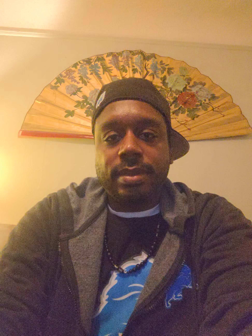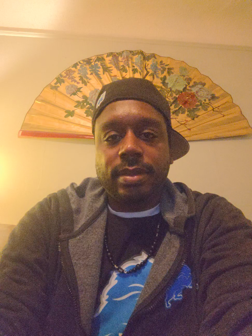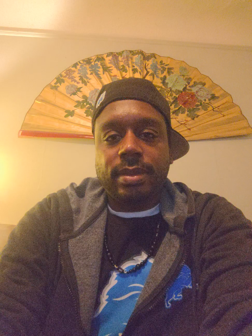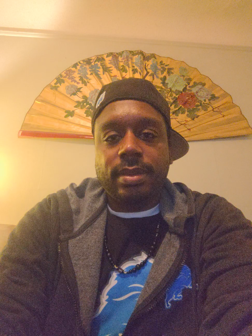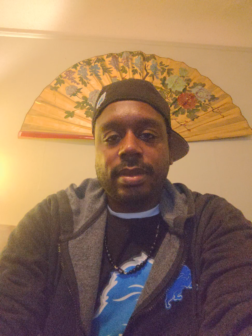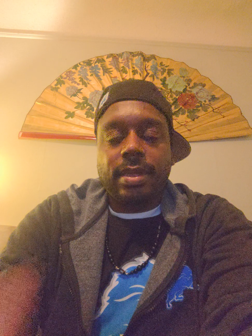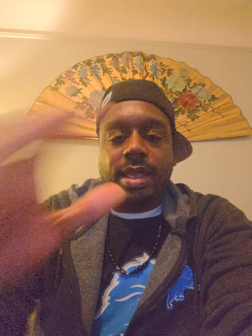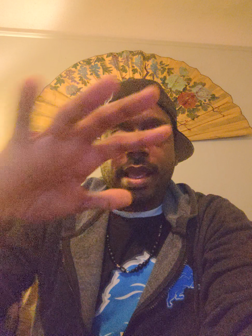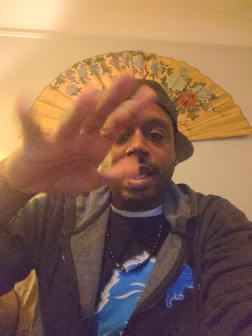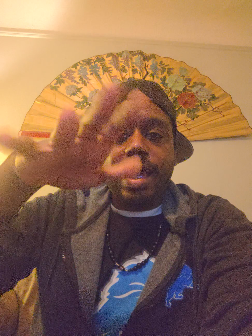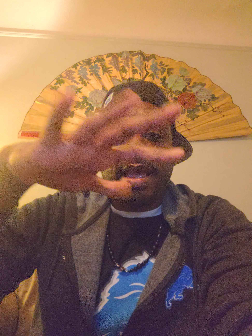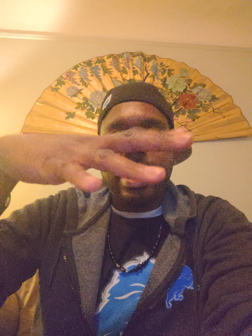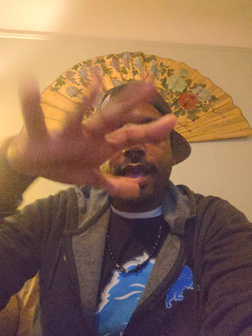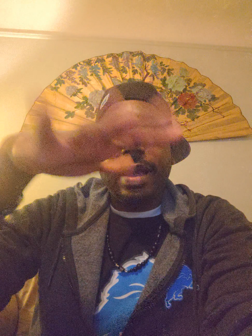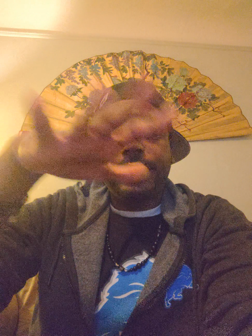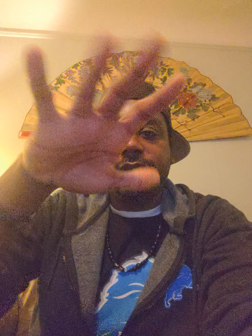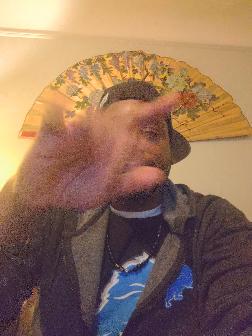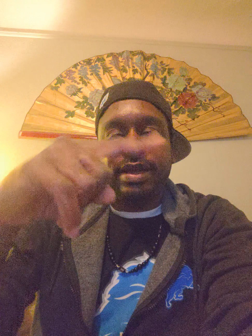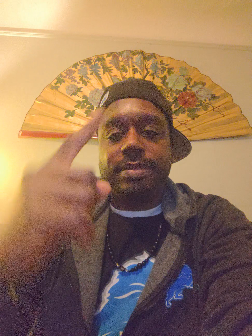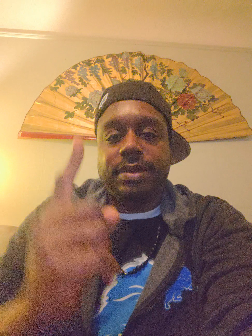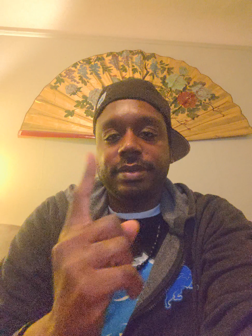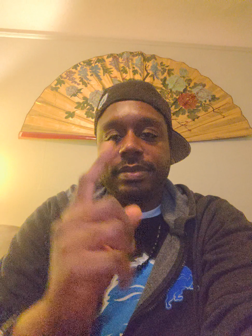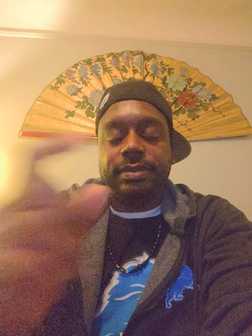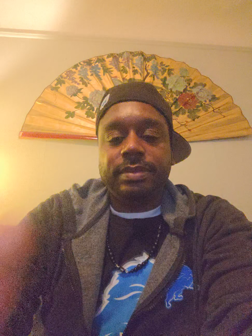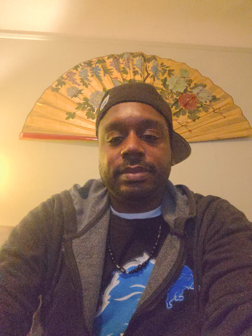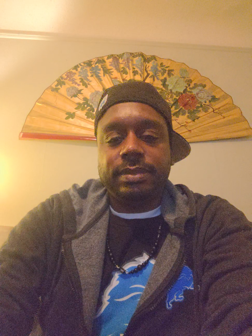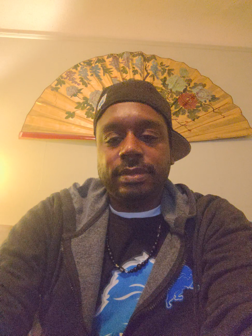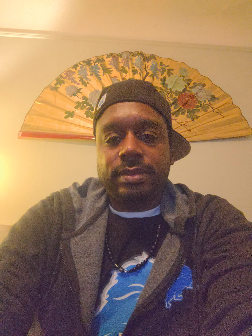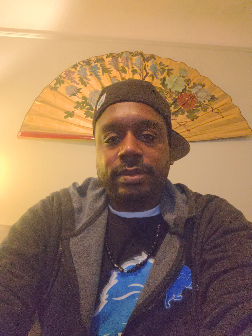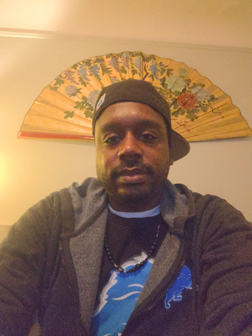helicopter